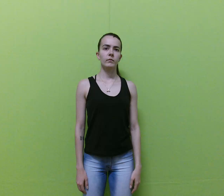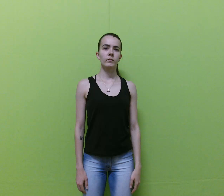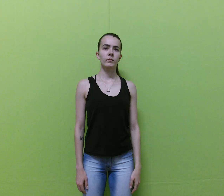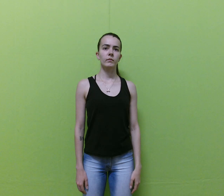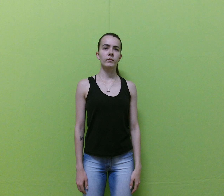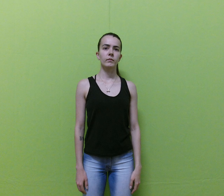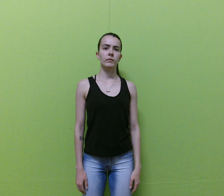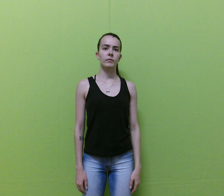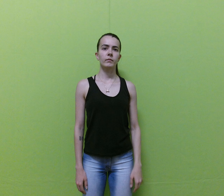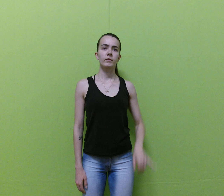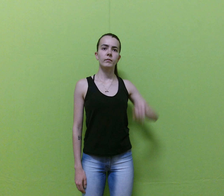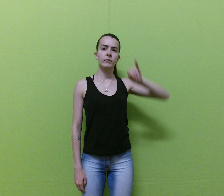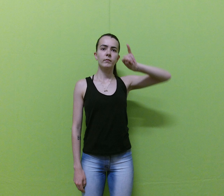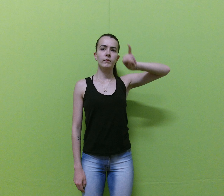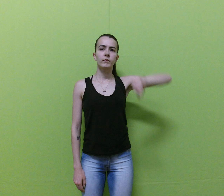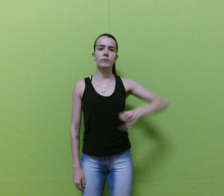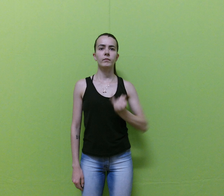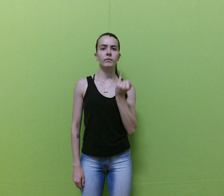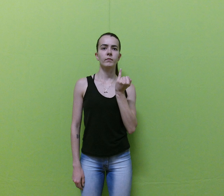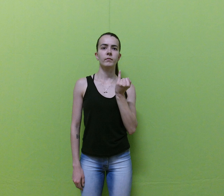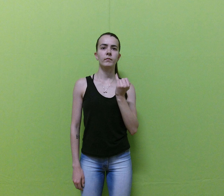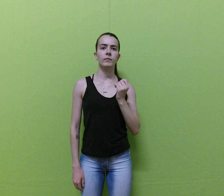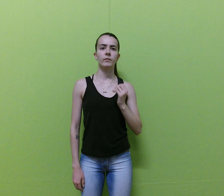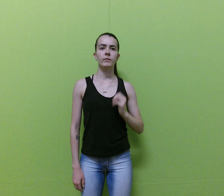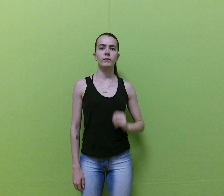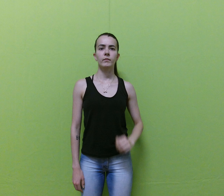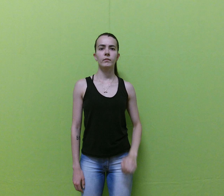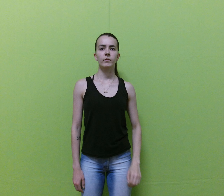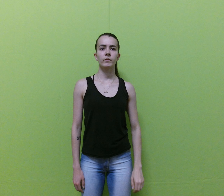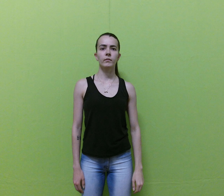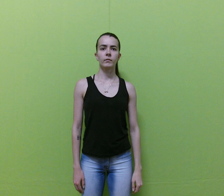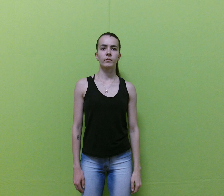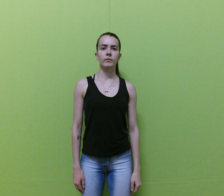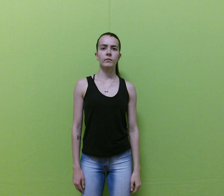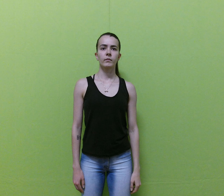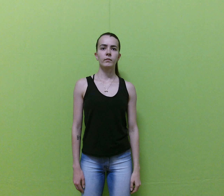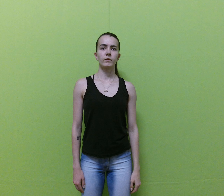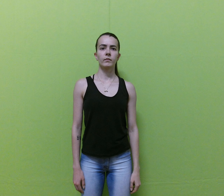aproveitar